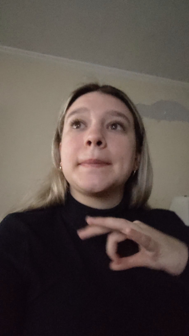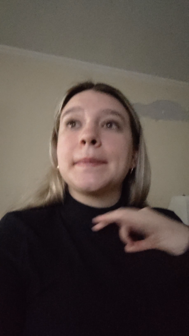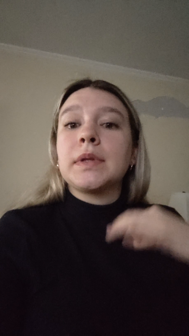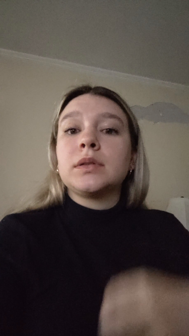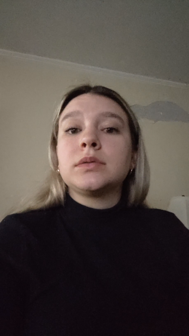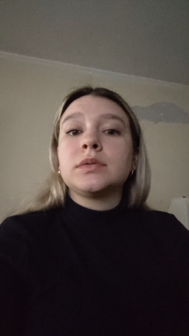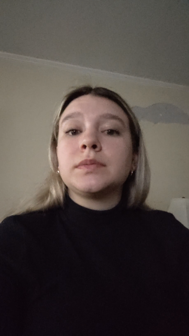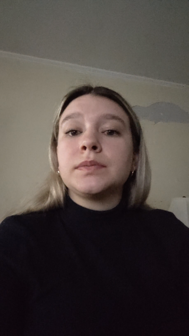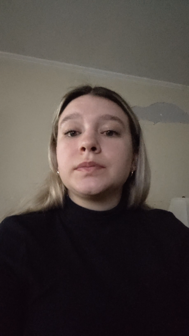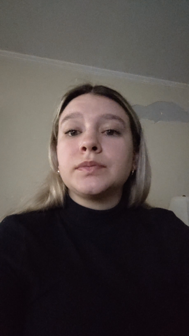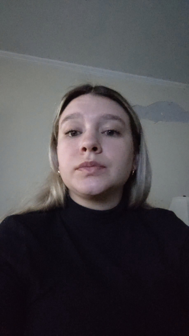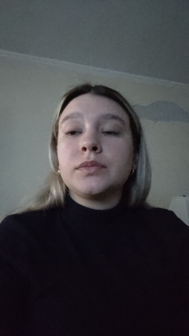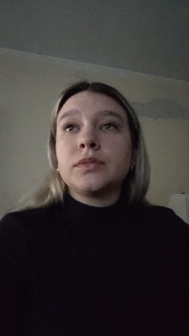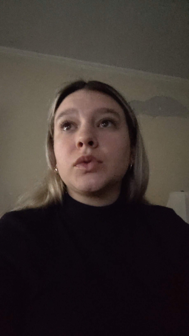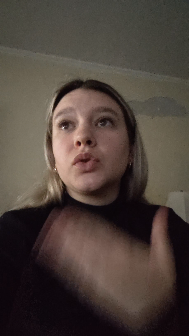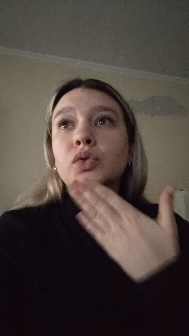good